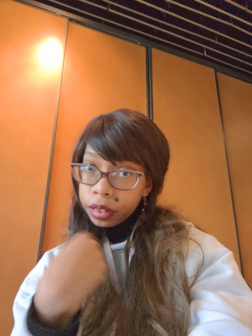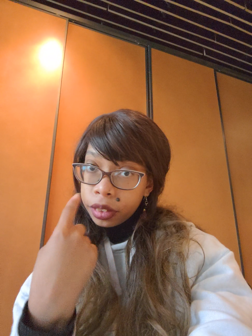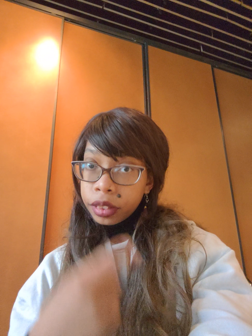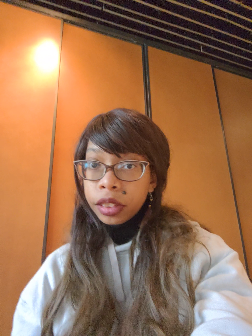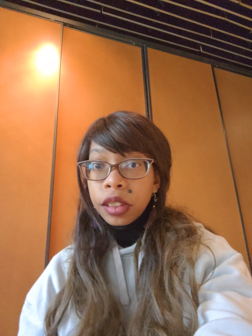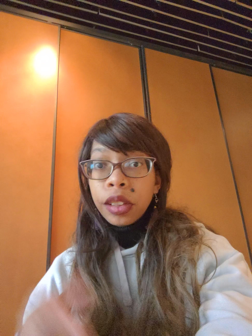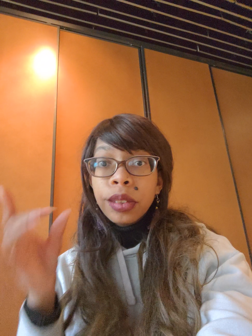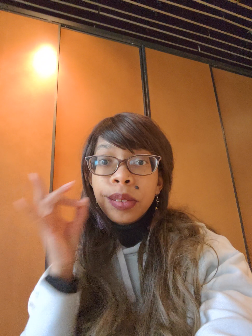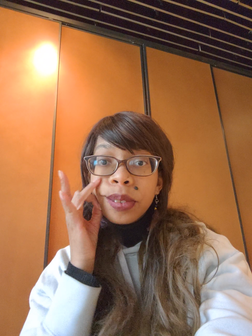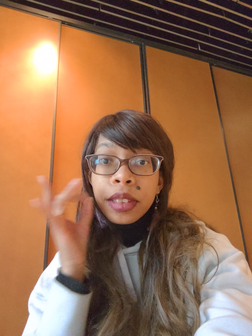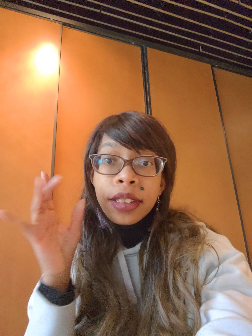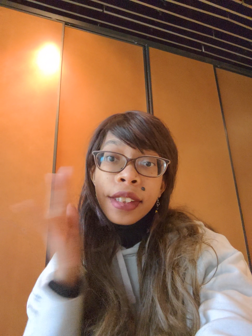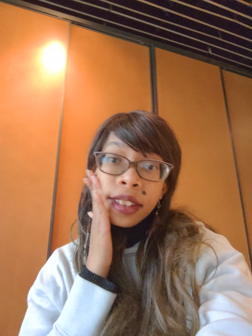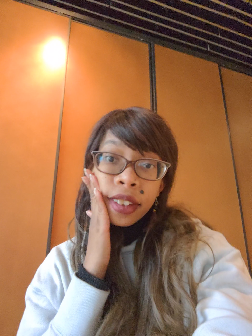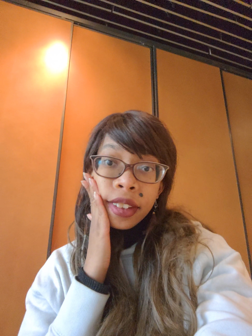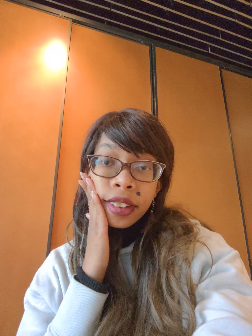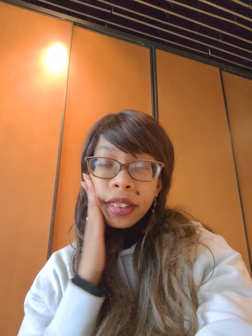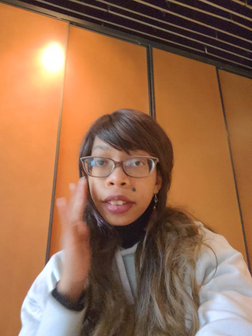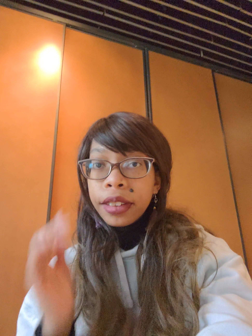bee